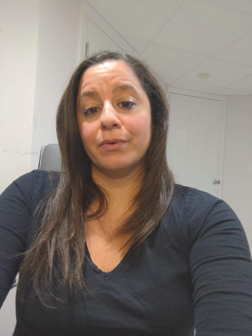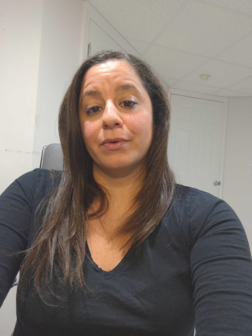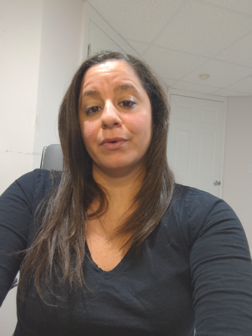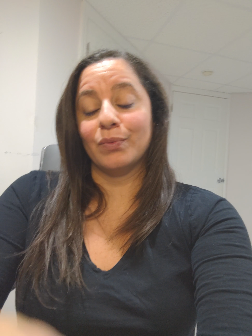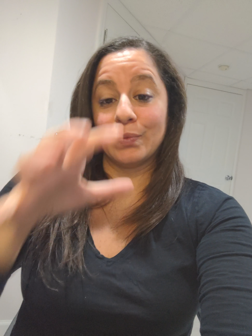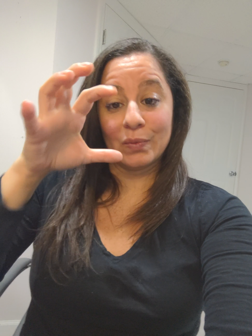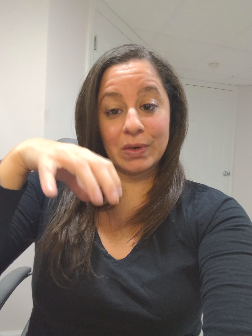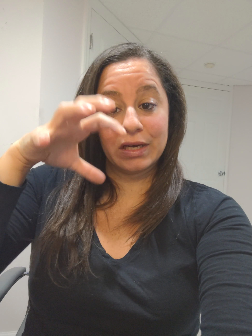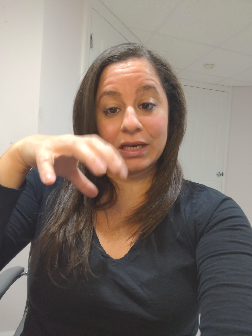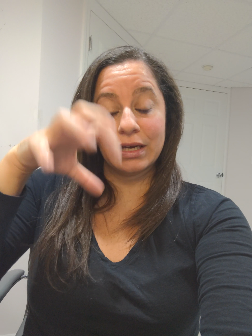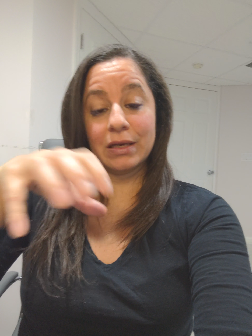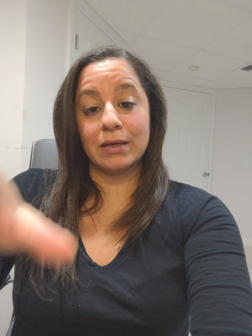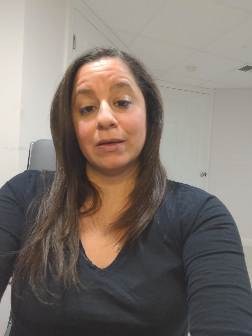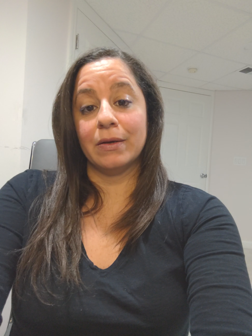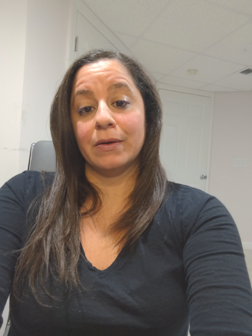rain